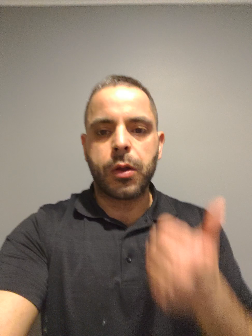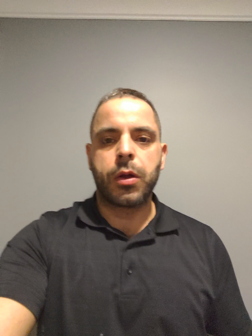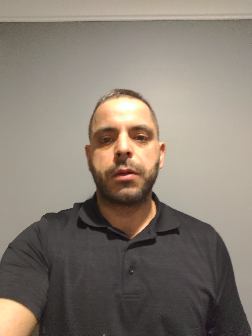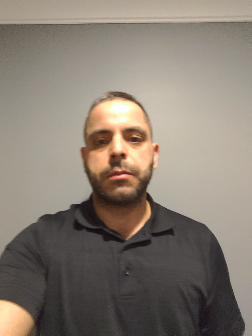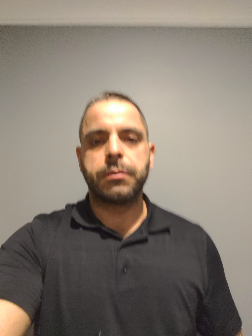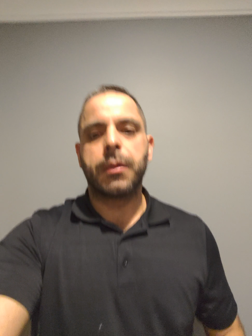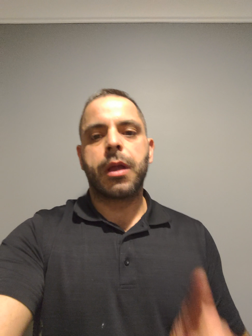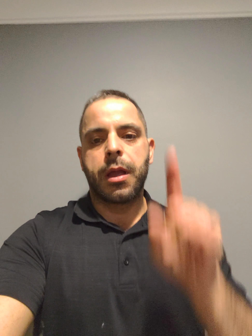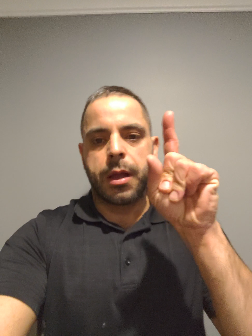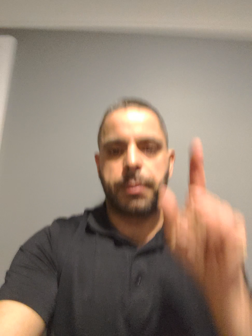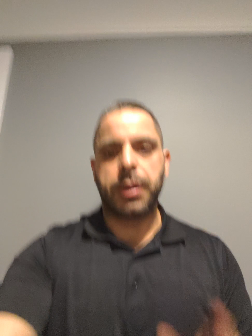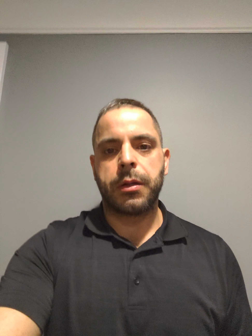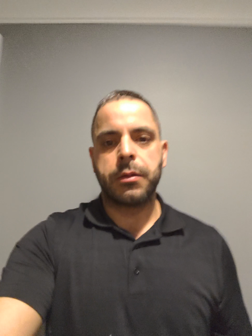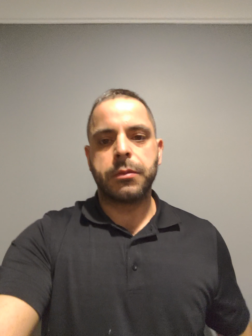up